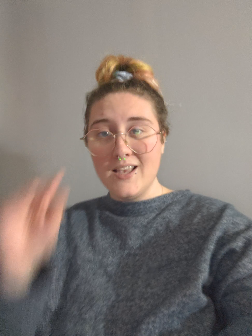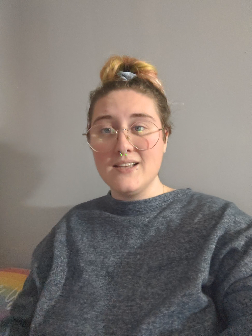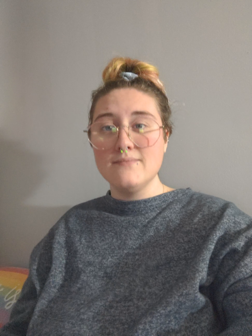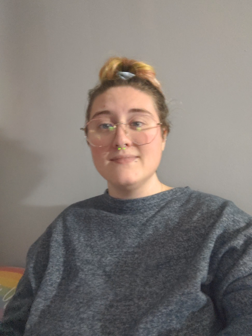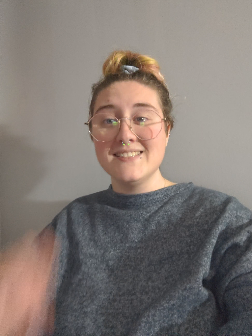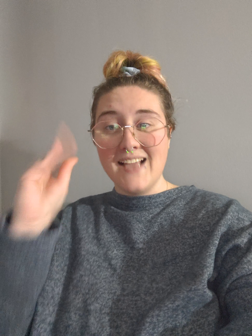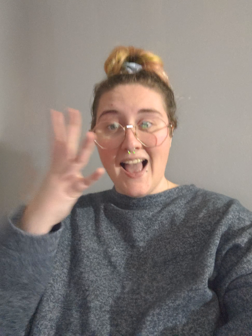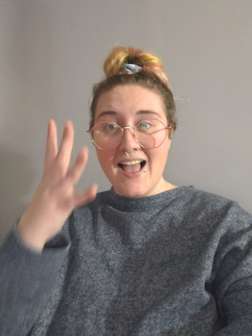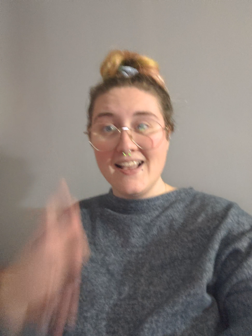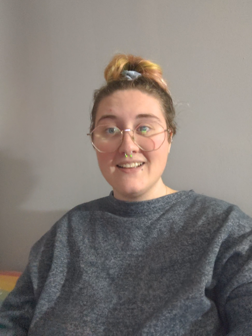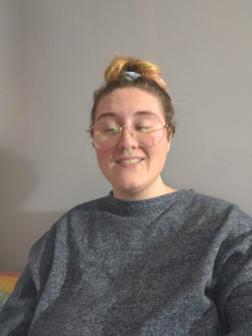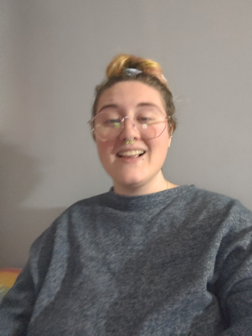sun